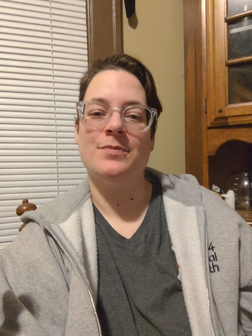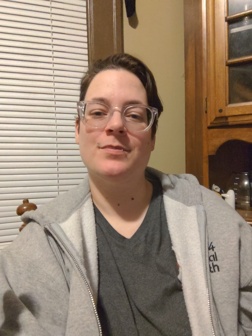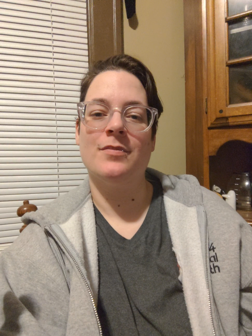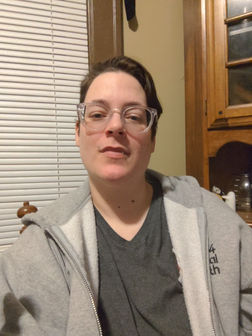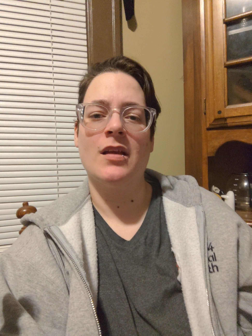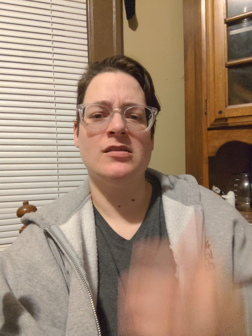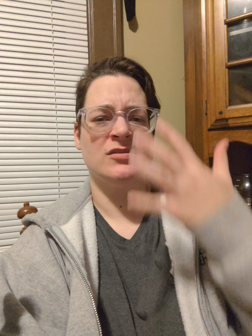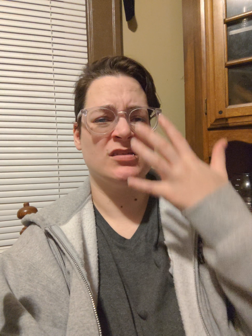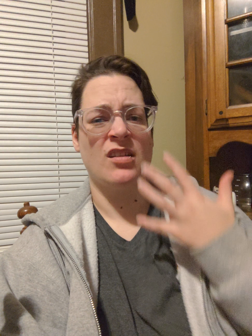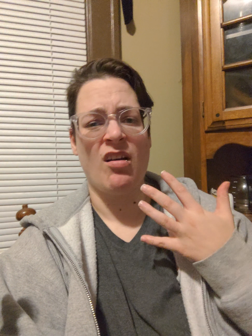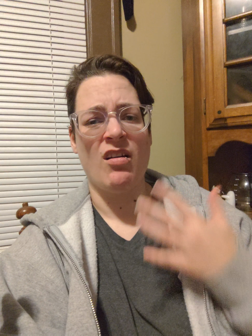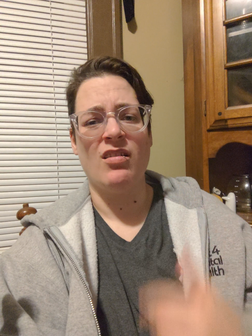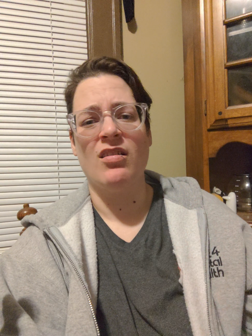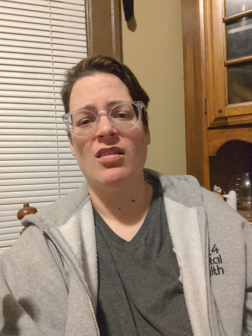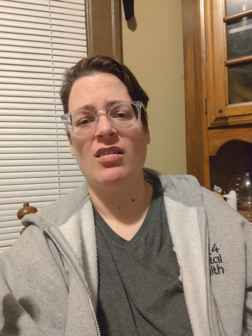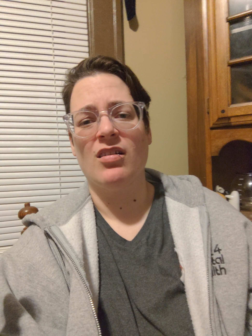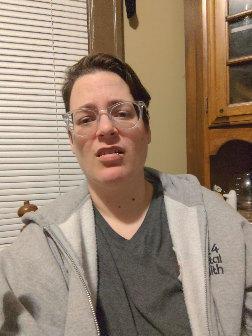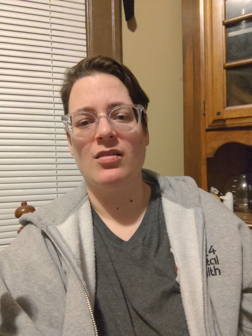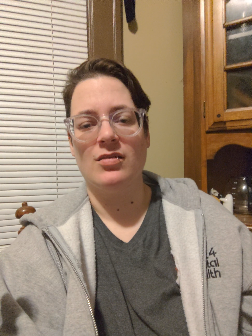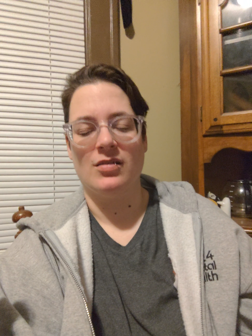sad